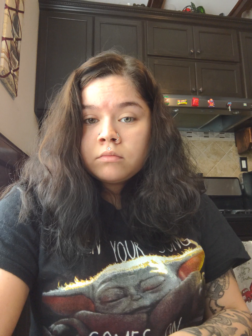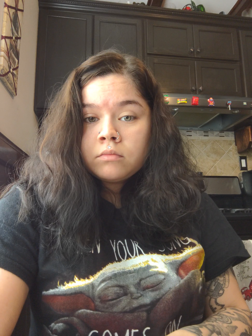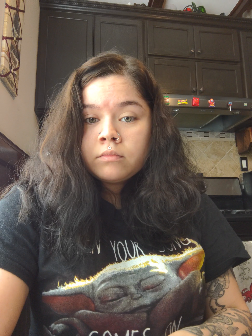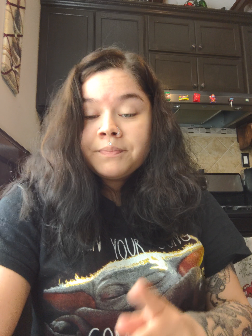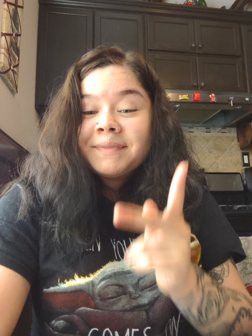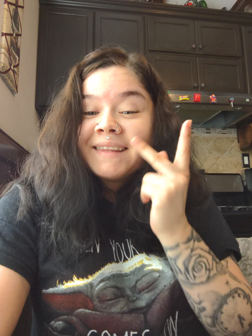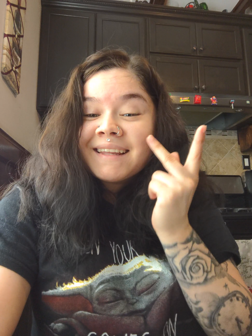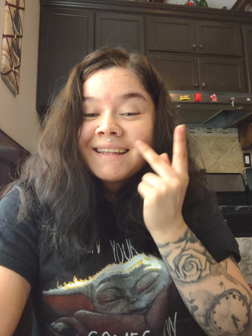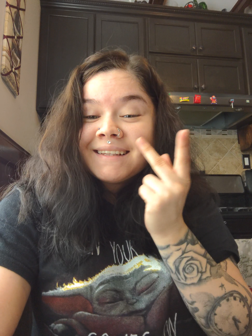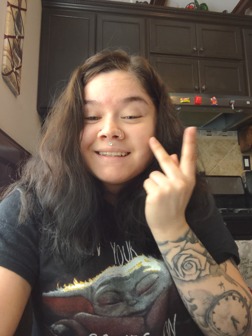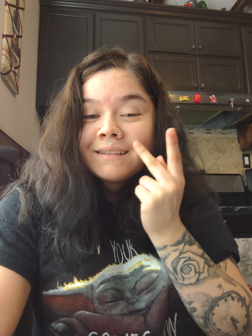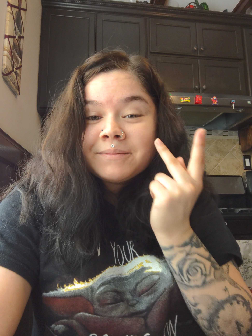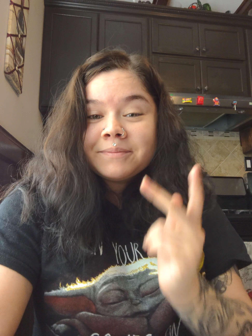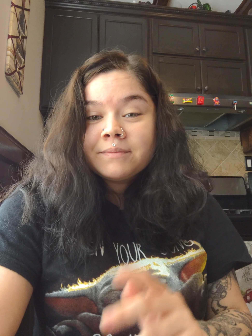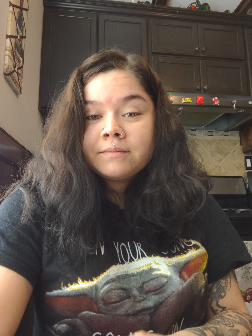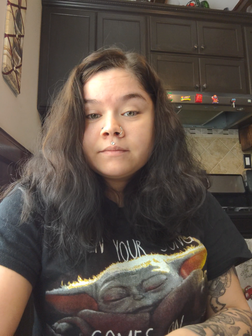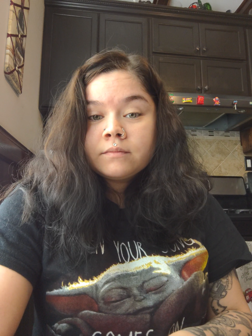kitty